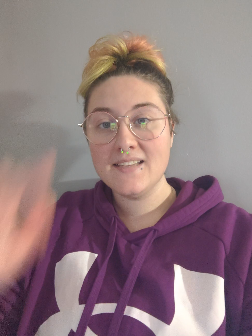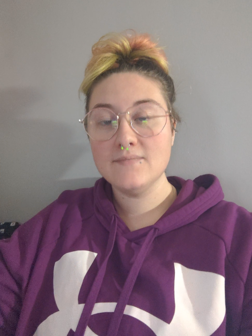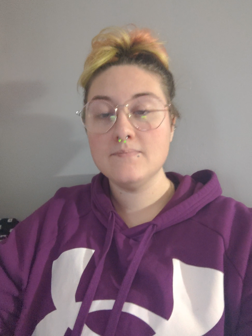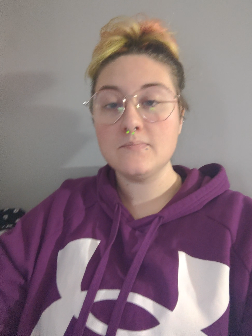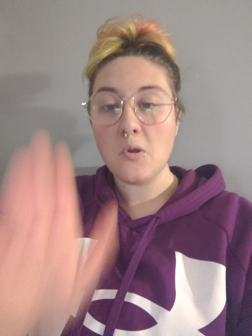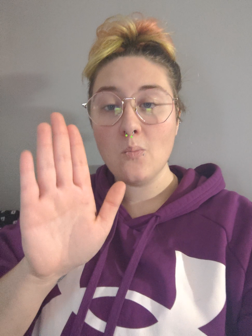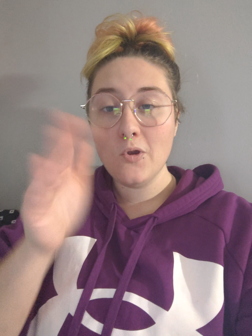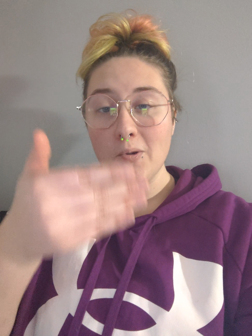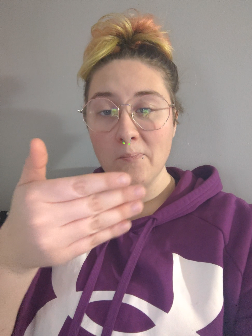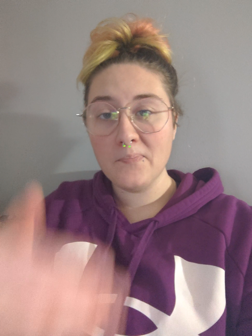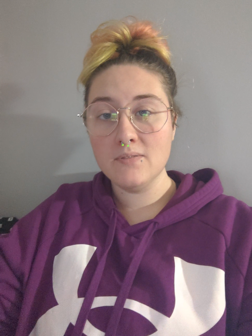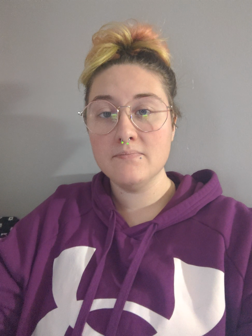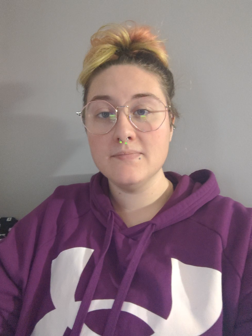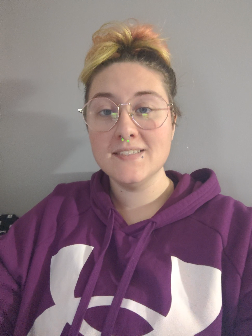room